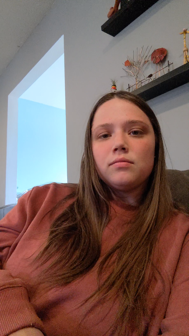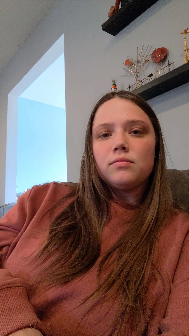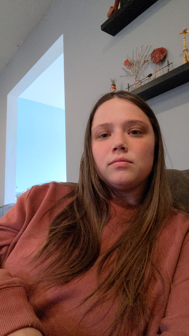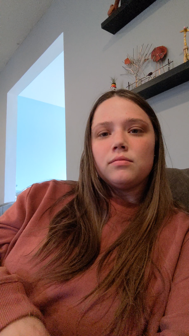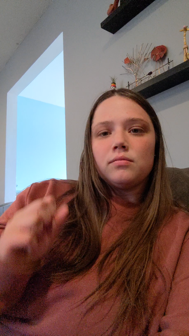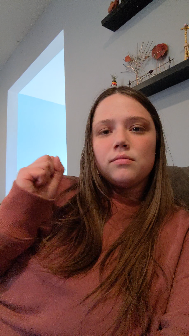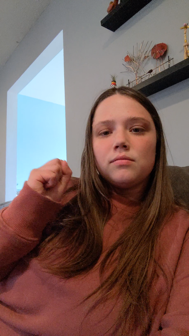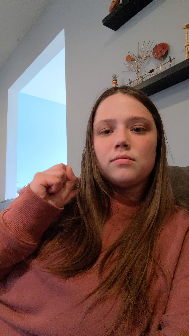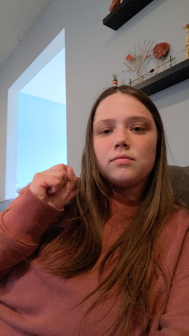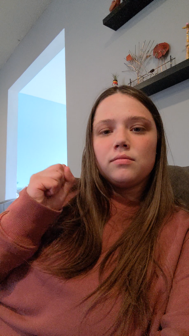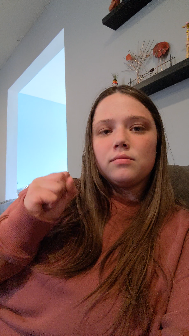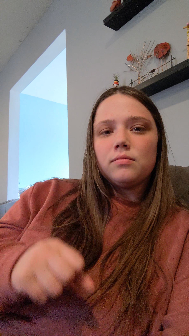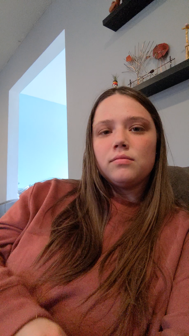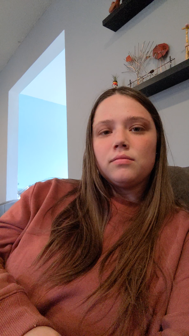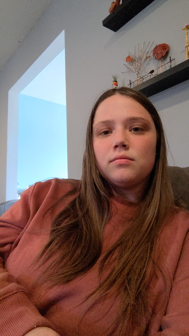cold